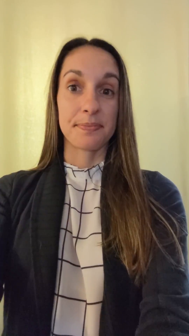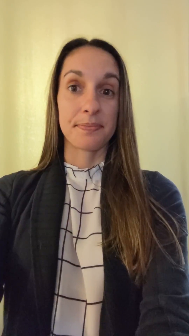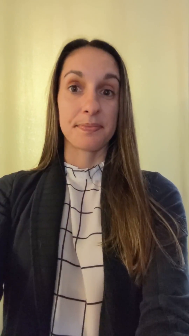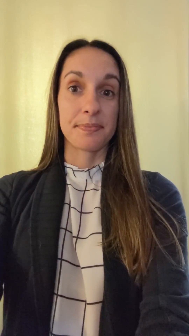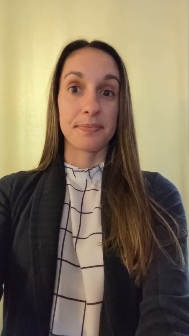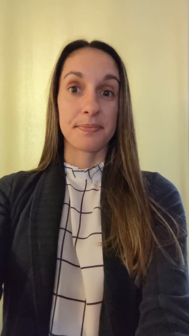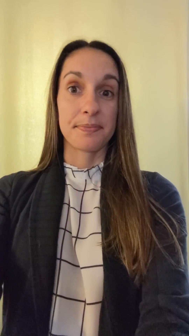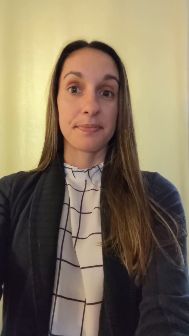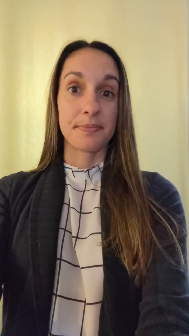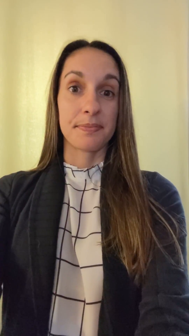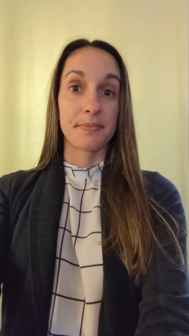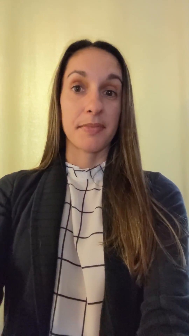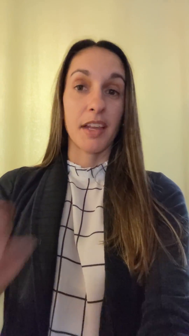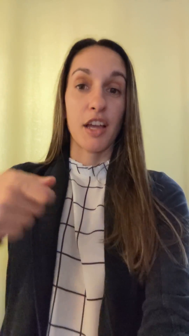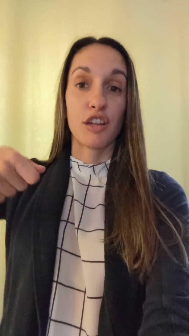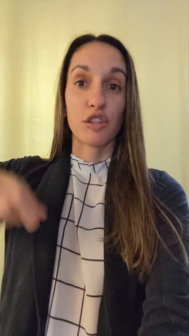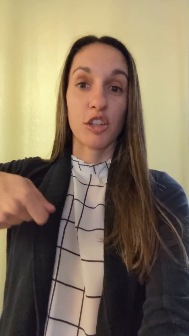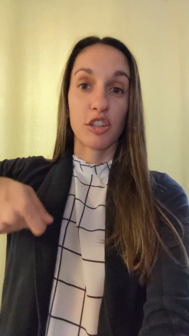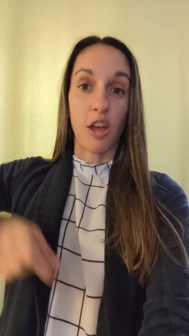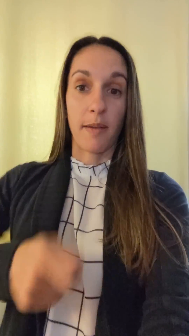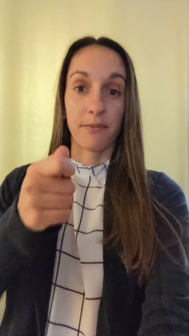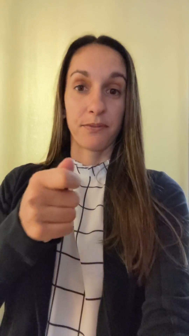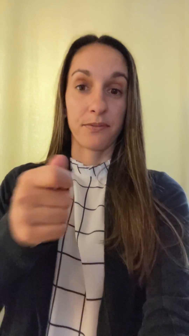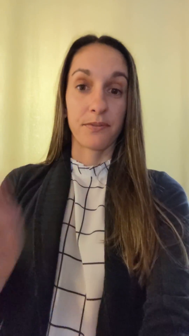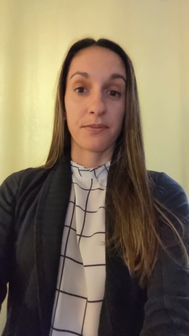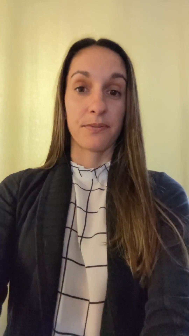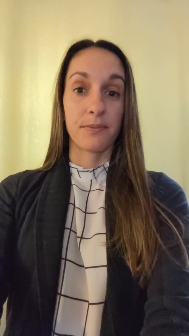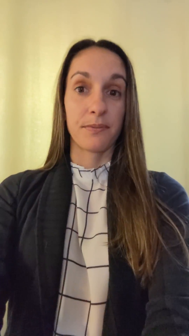shovel